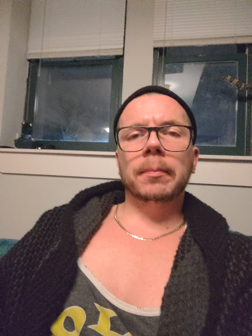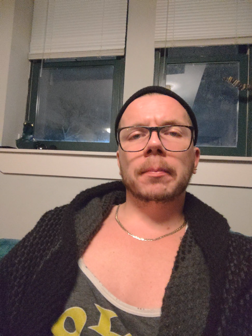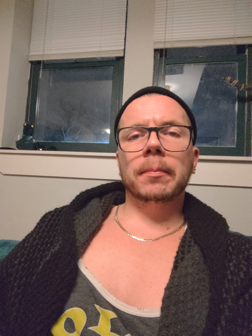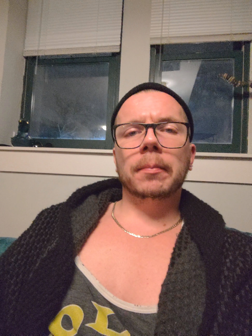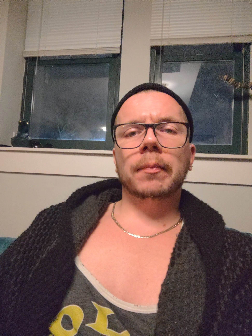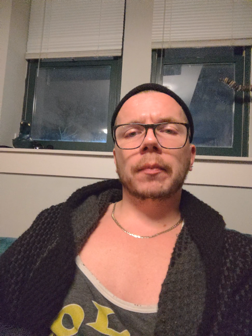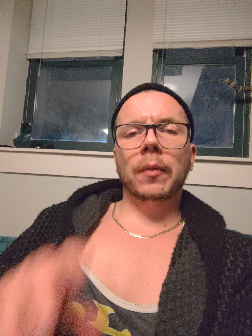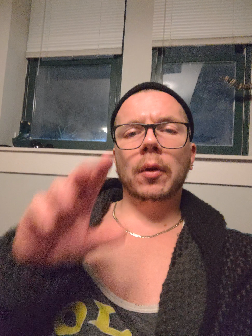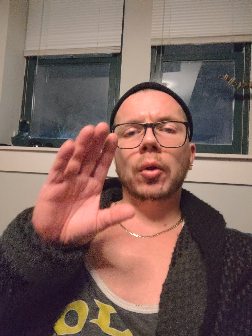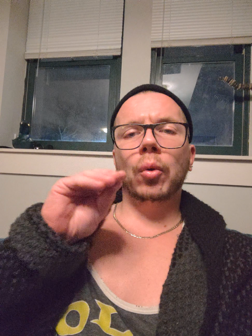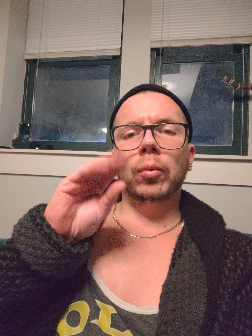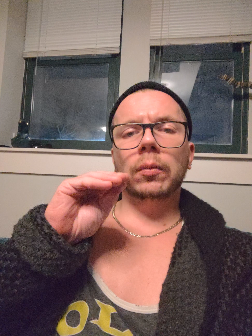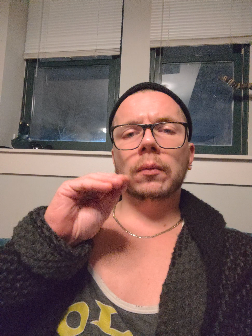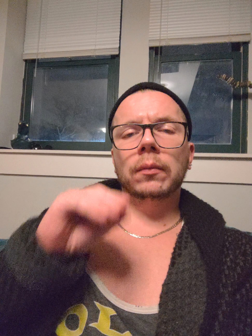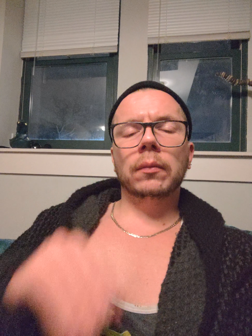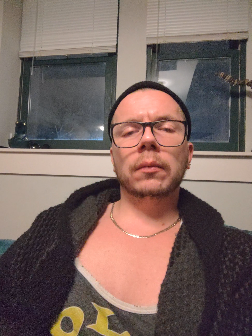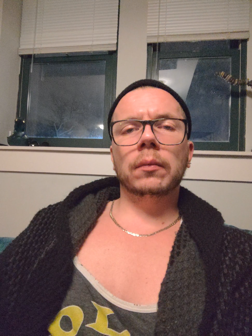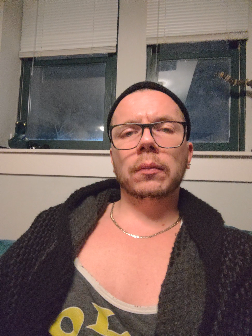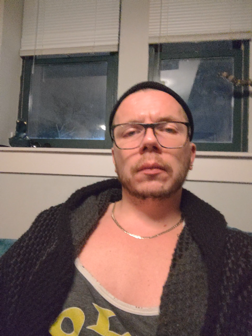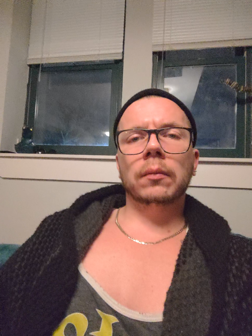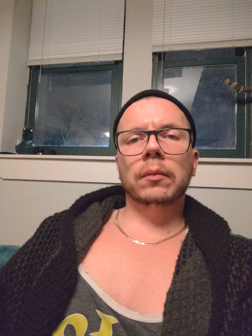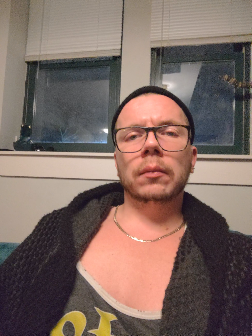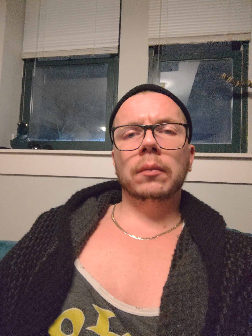goose